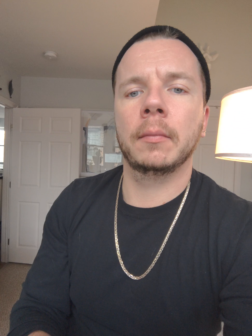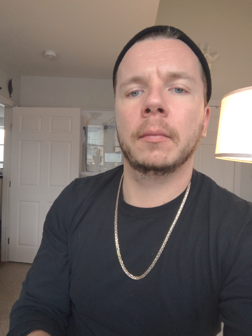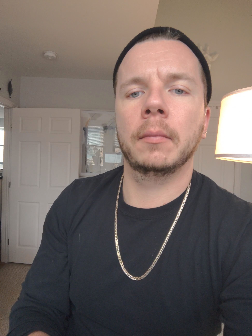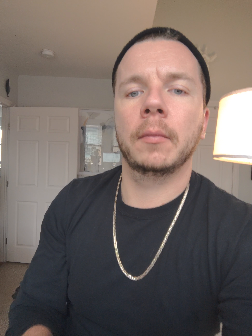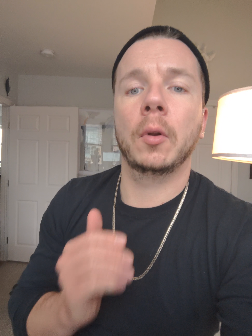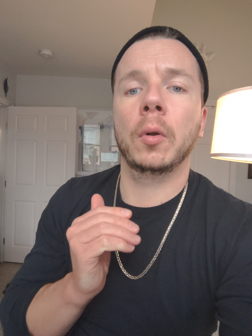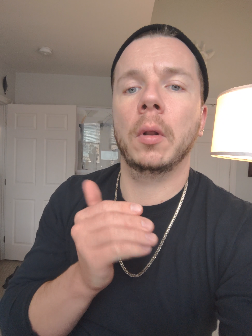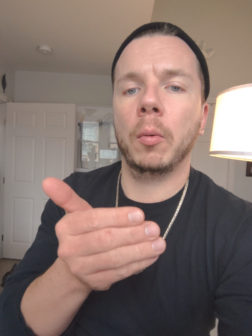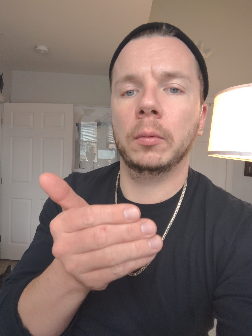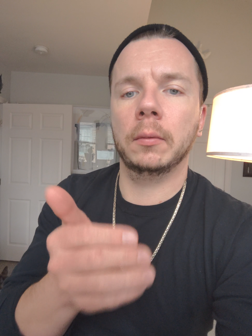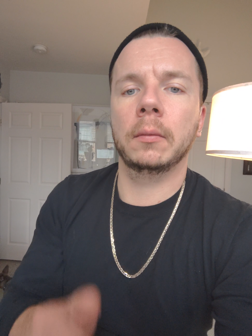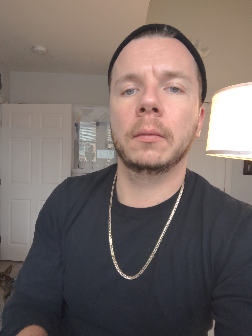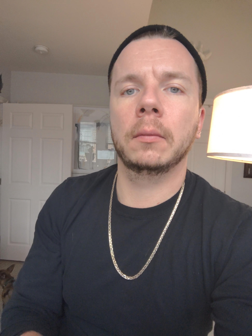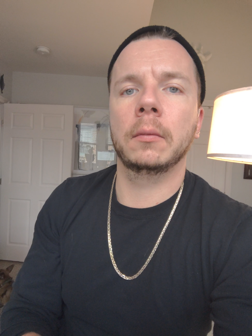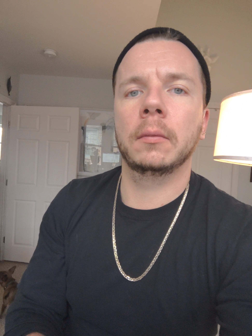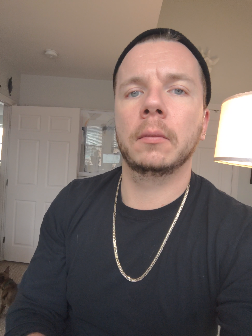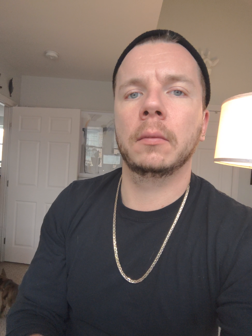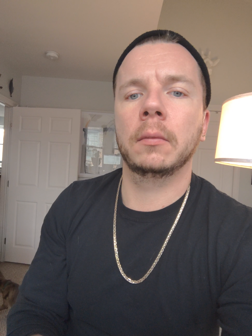close